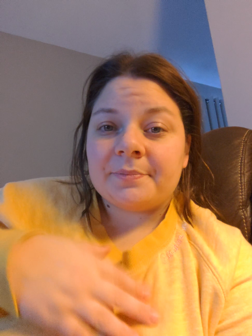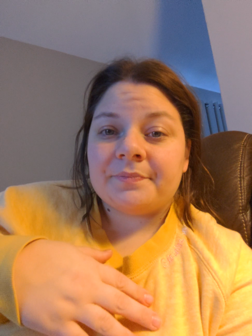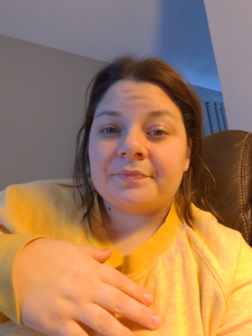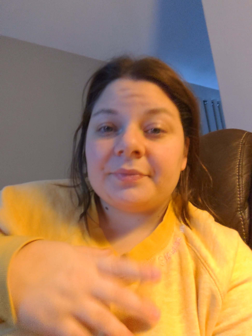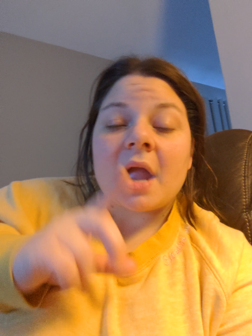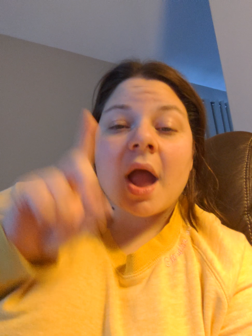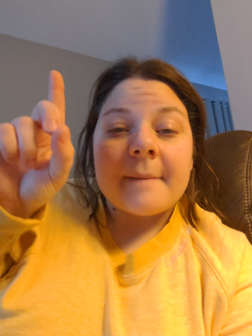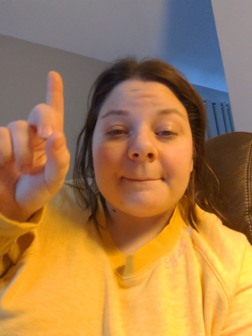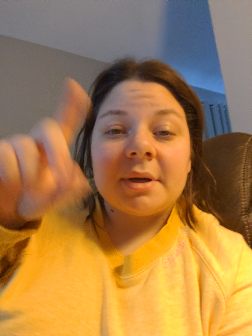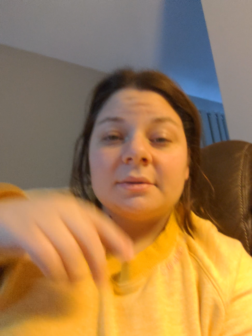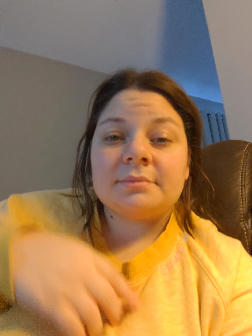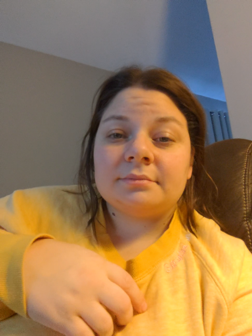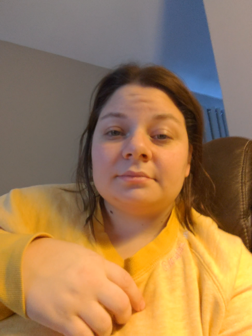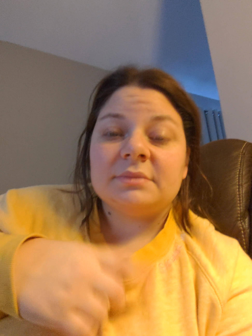up